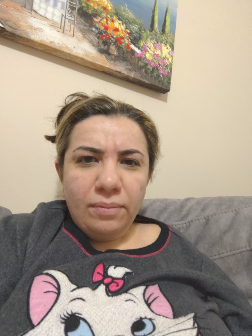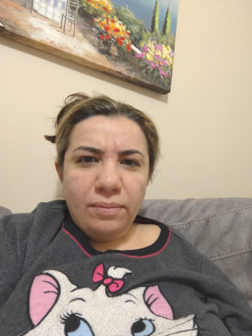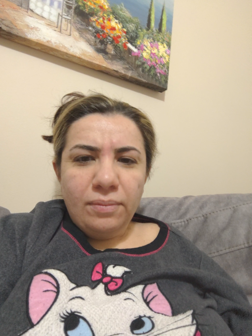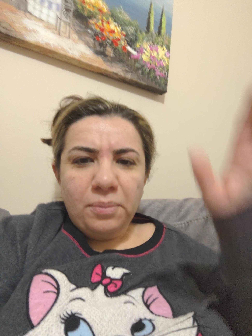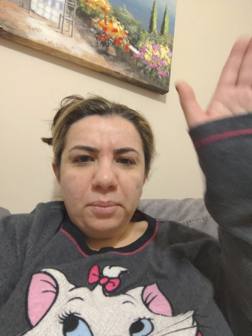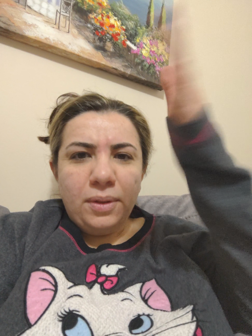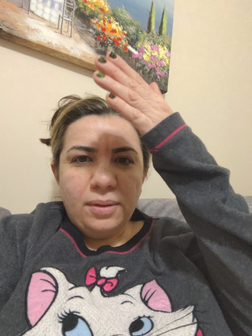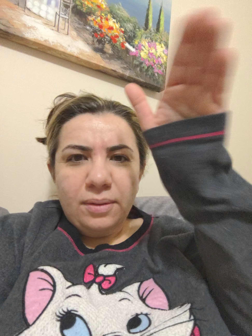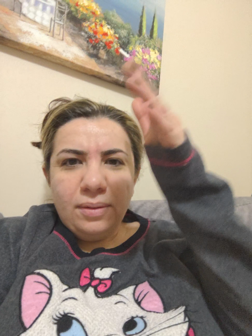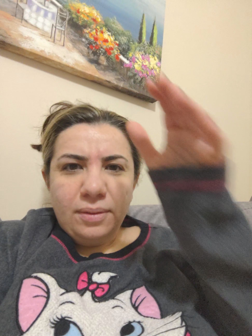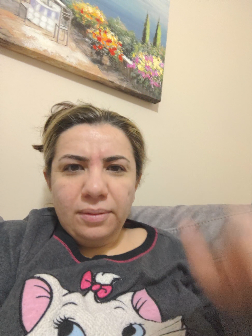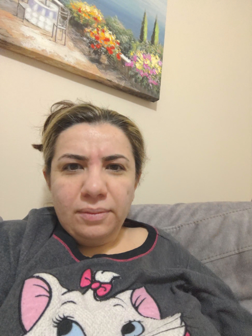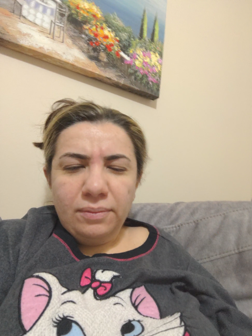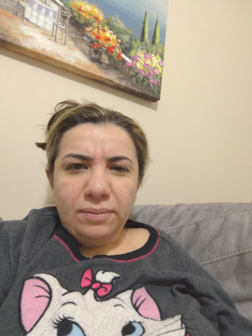flag